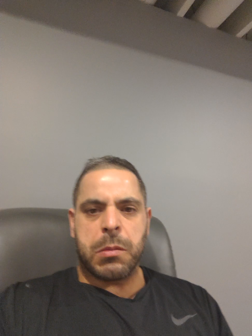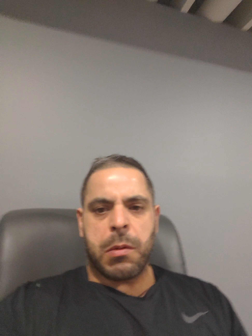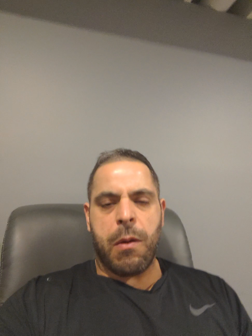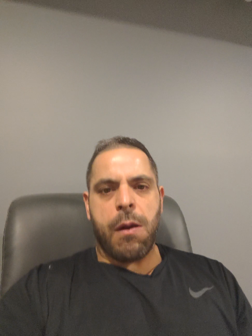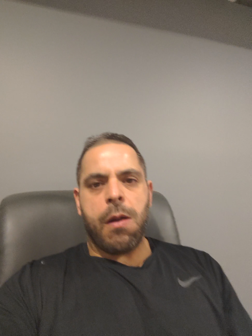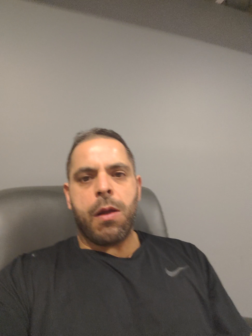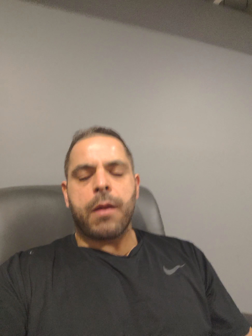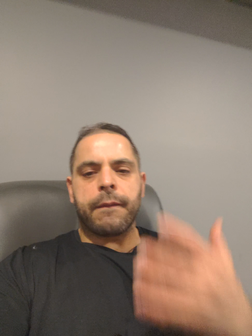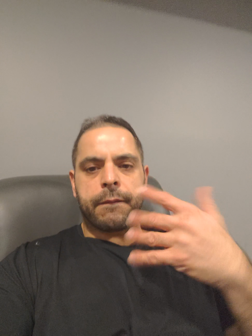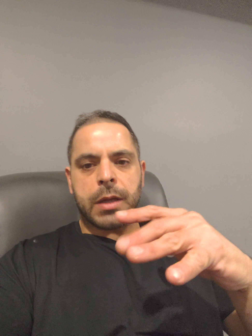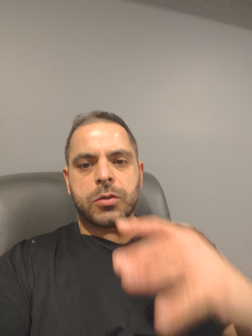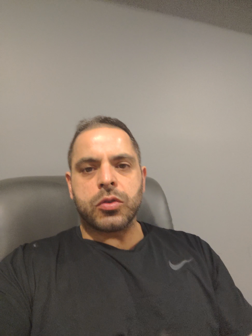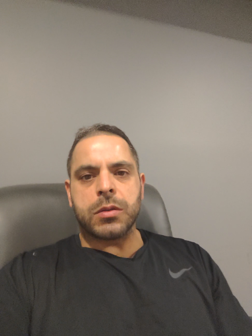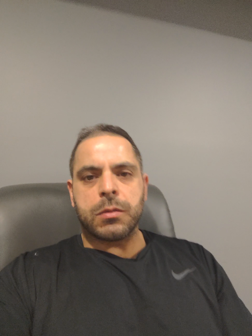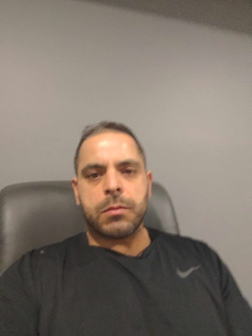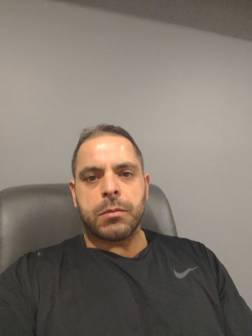finish